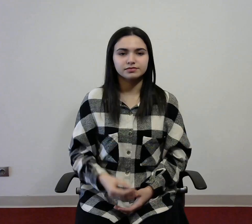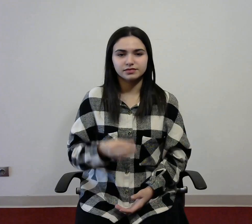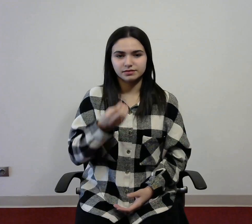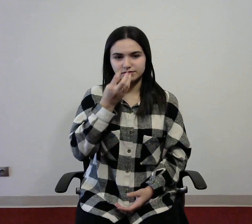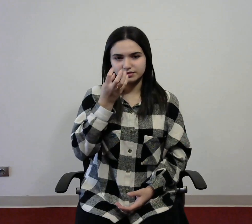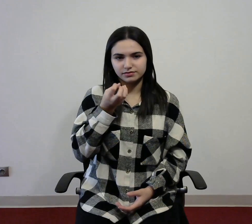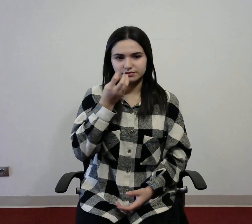bakı